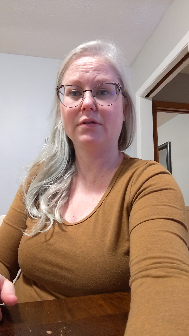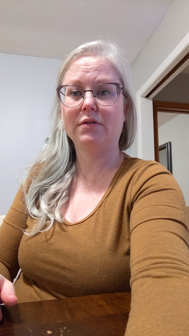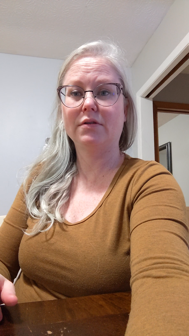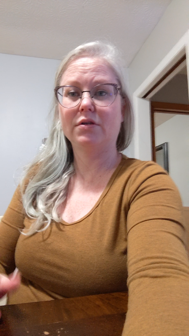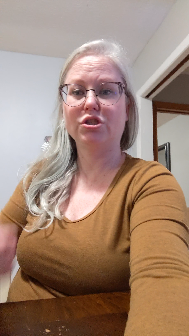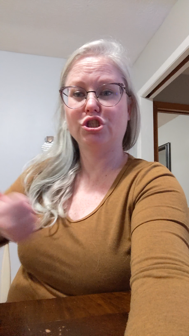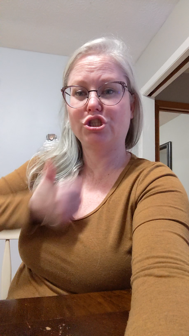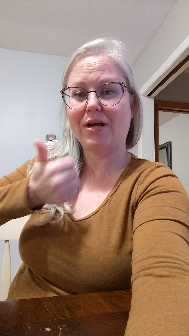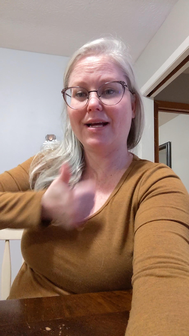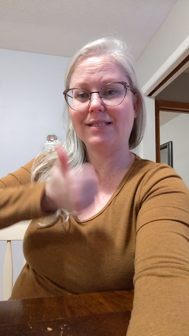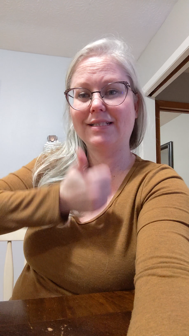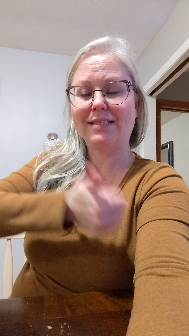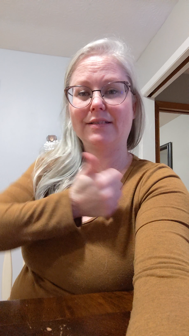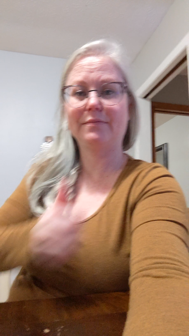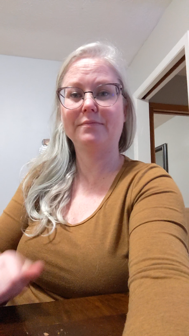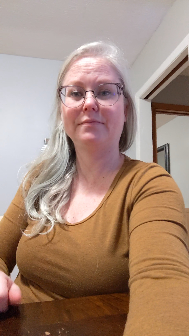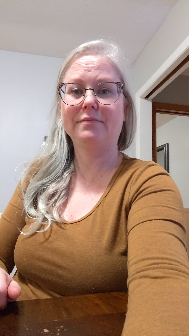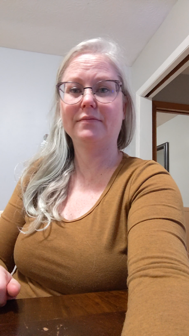chase